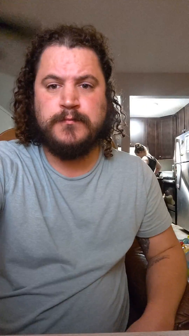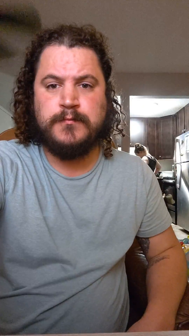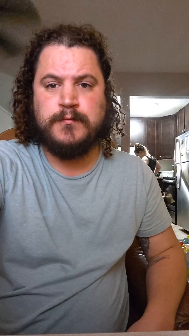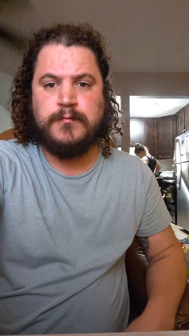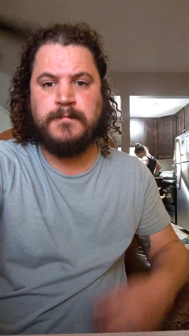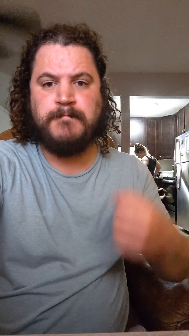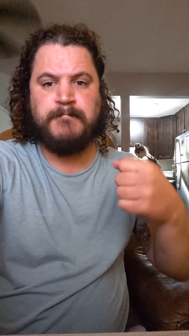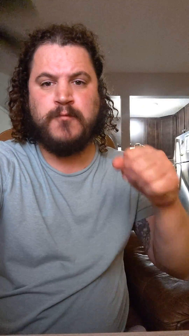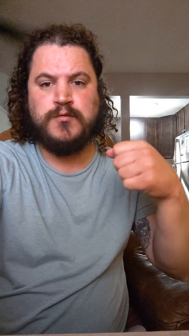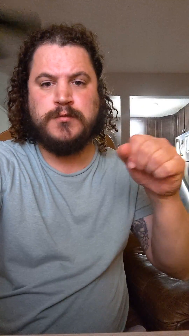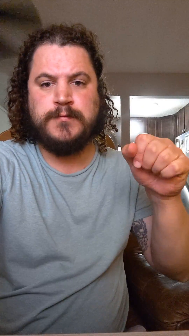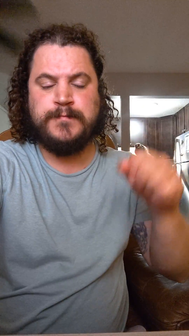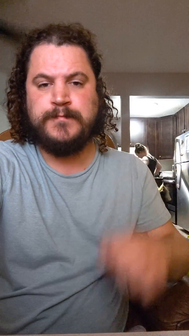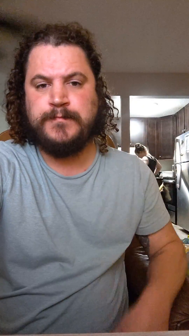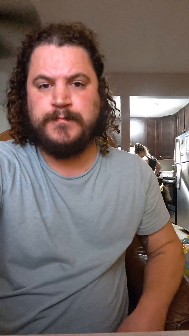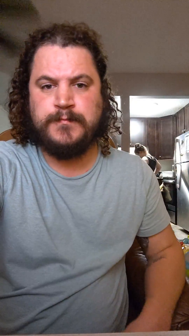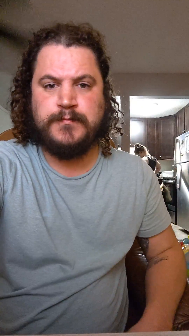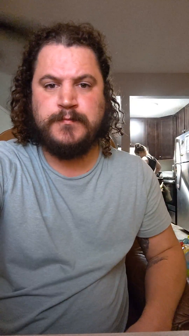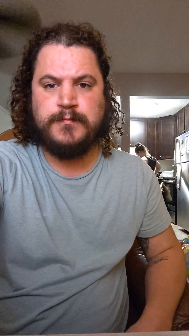motorcycle